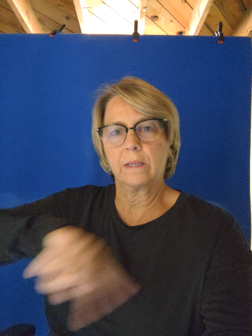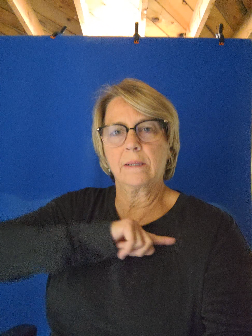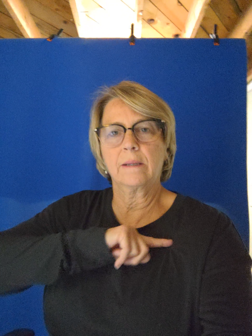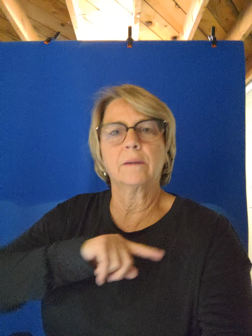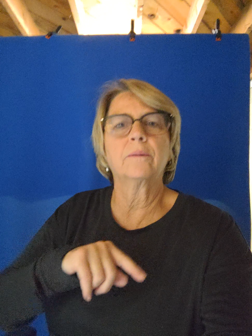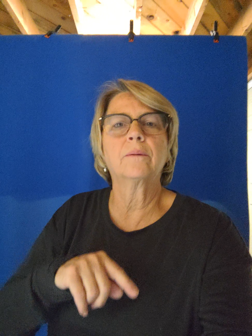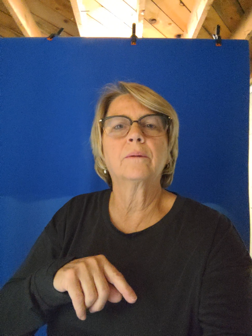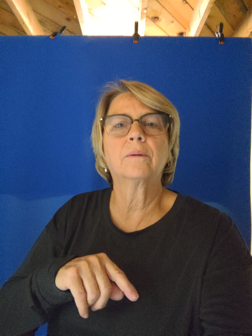we